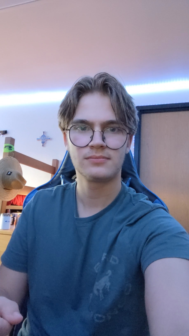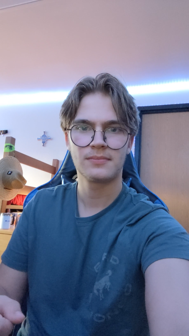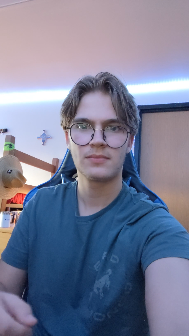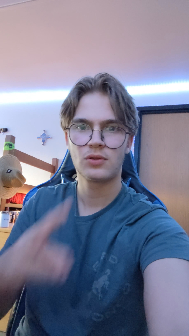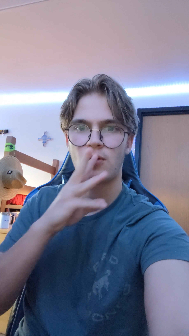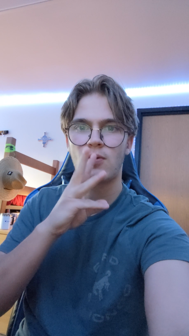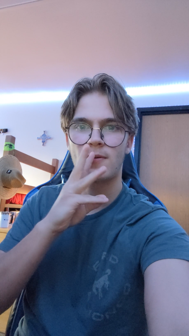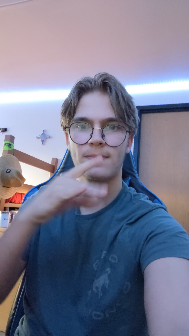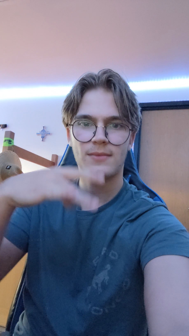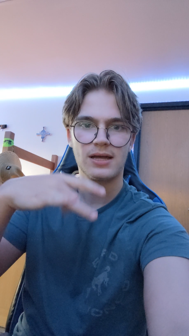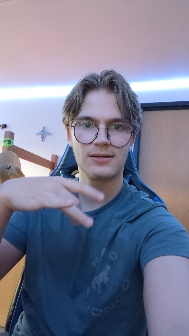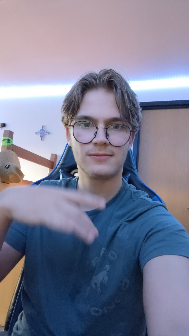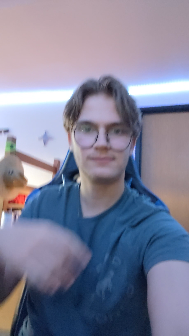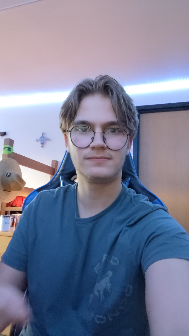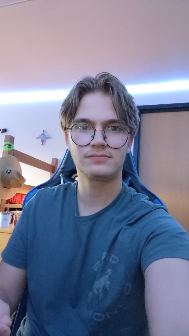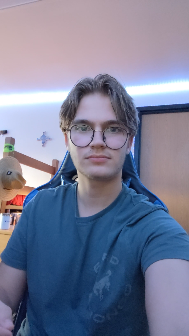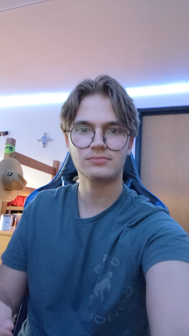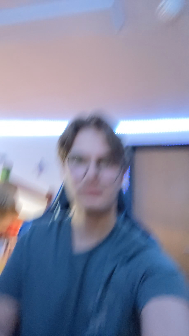melon